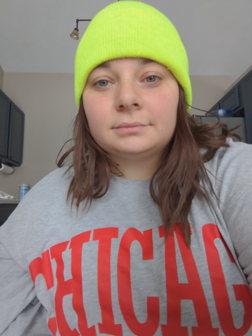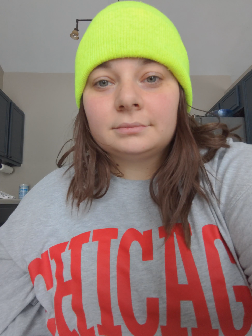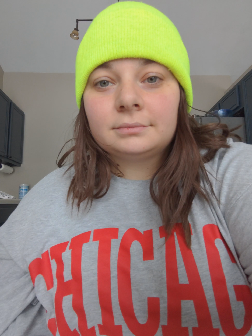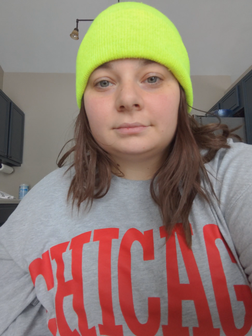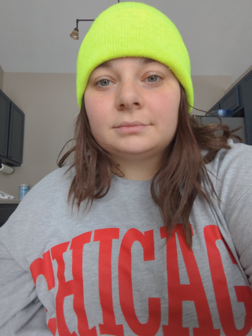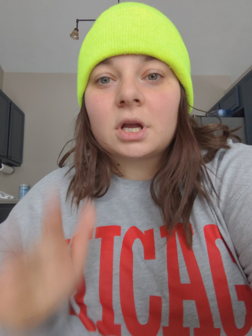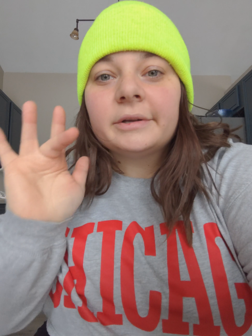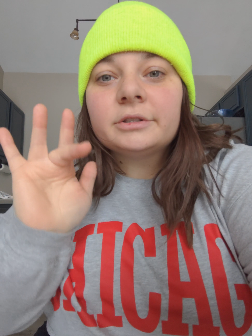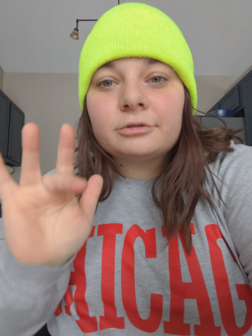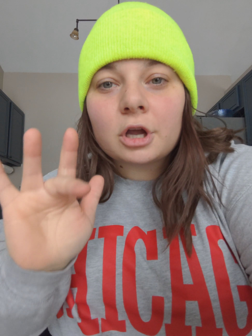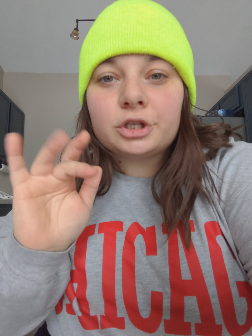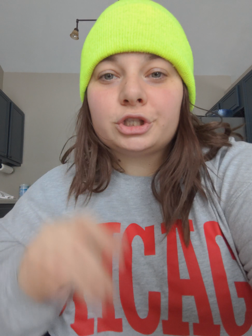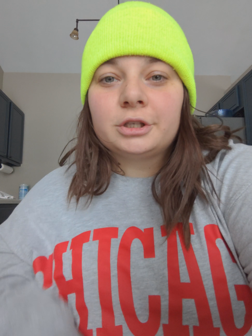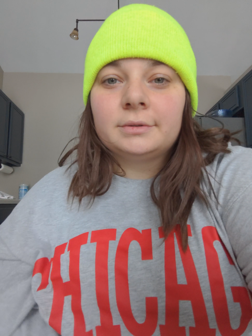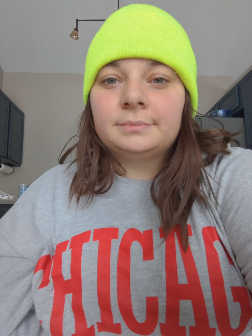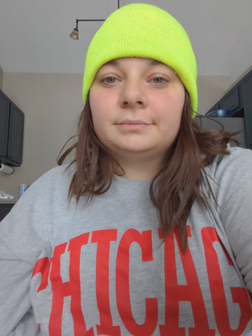touch